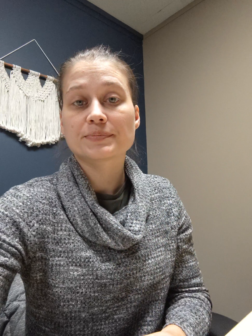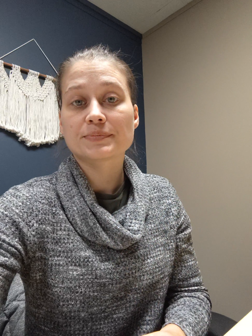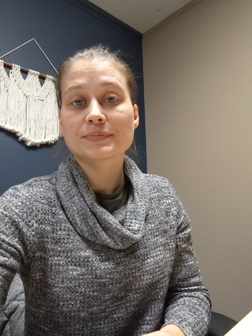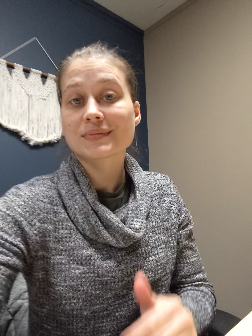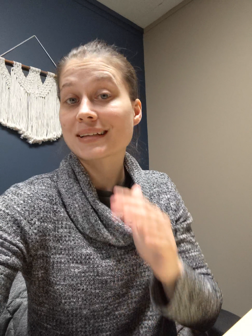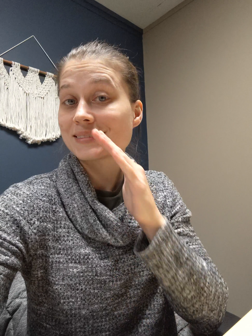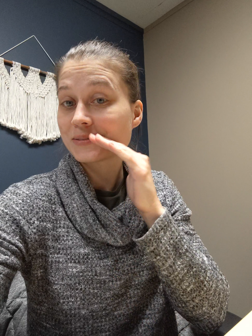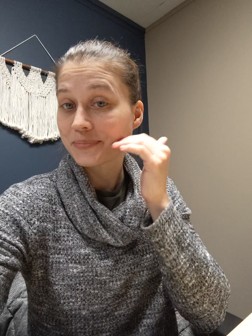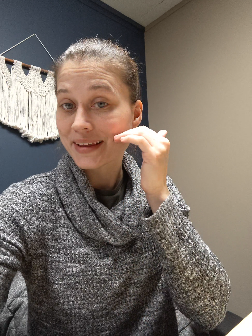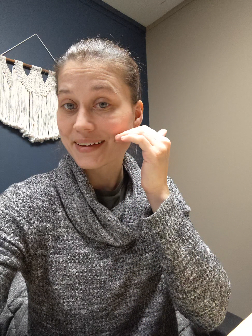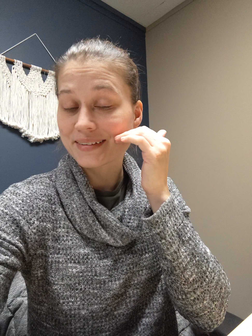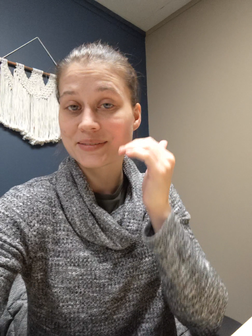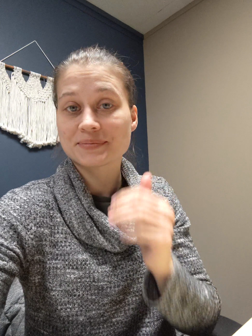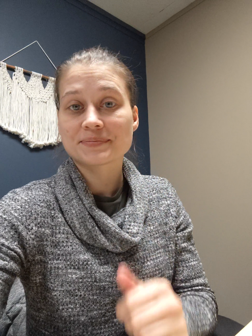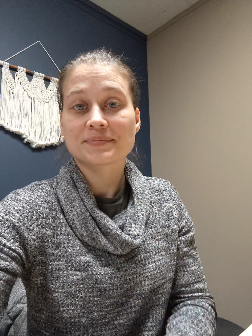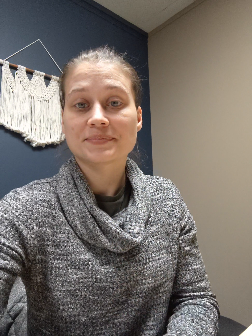smile